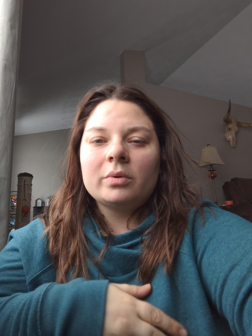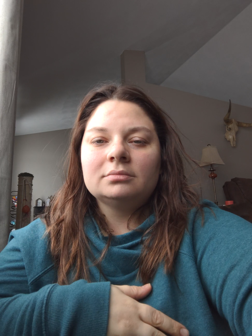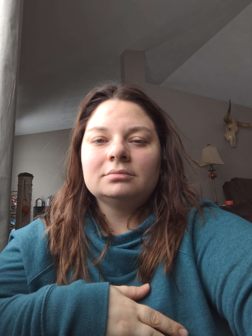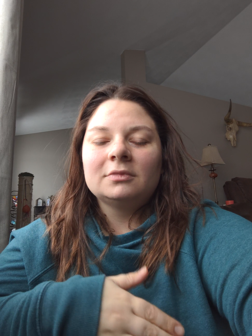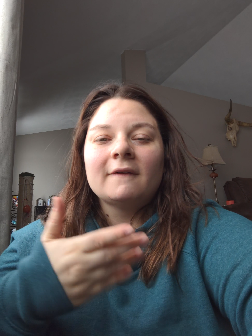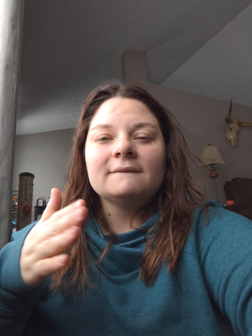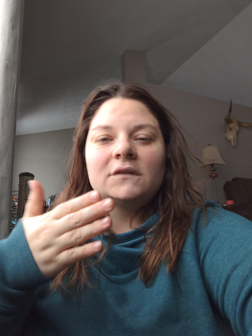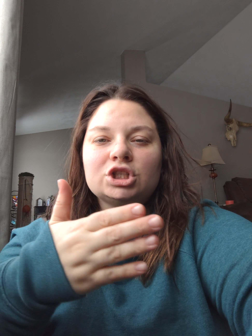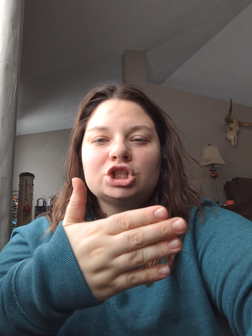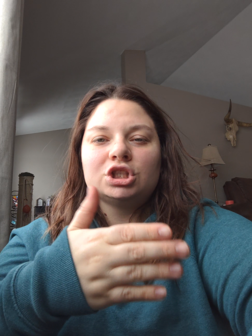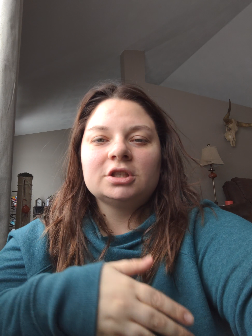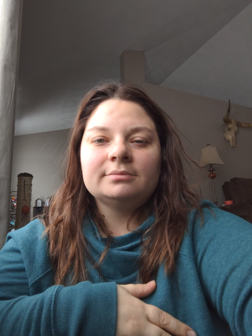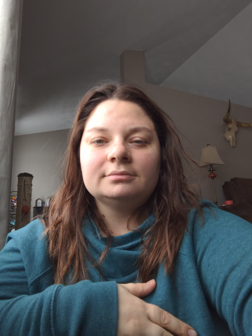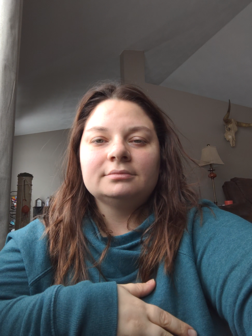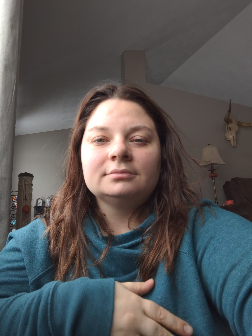fish